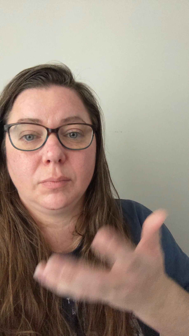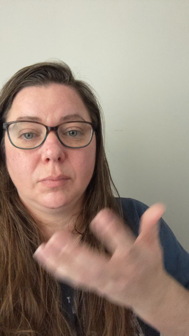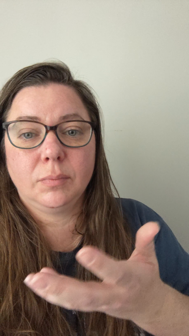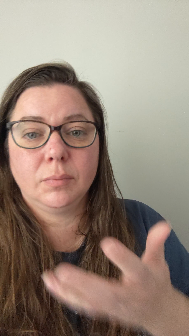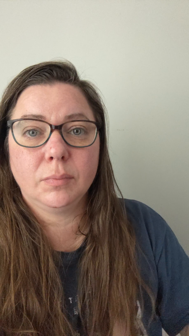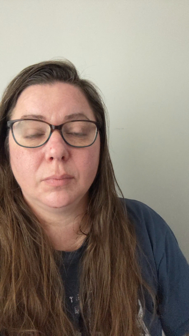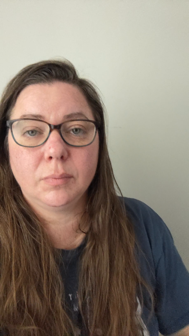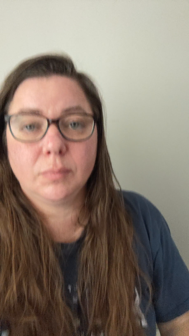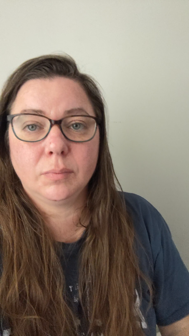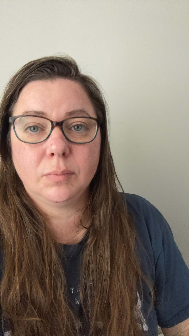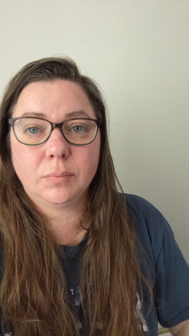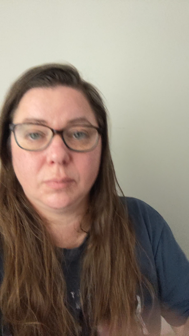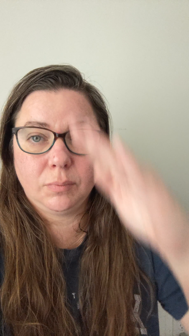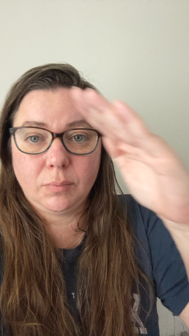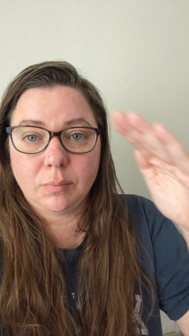roof